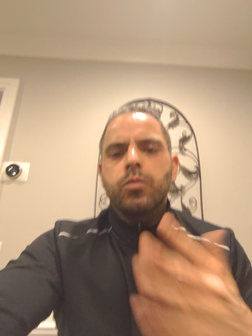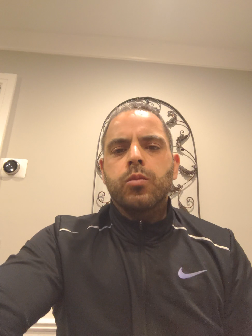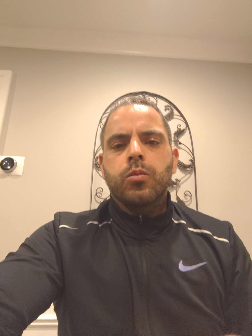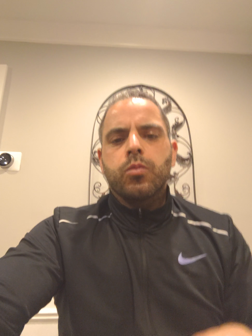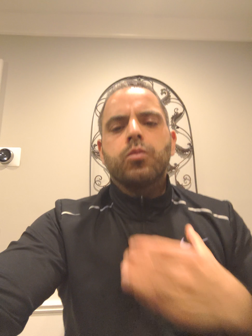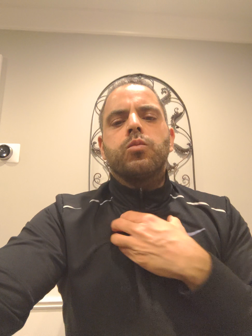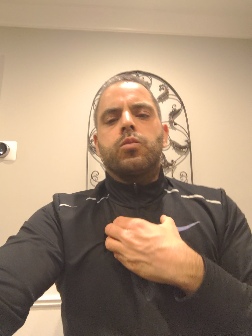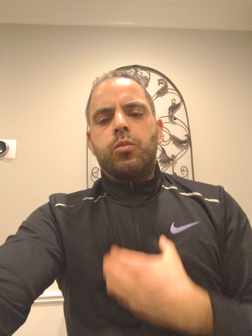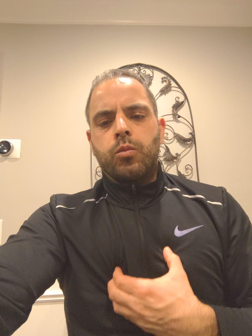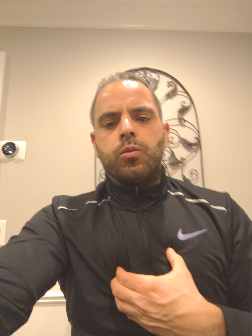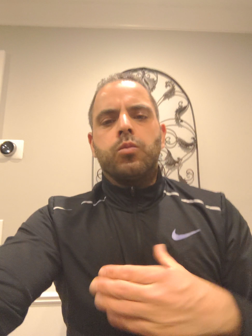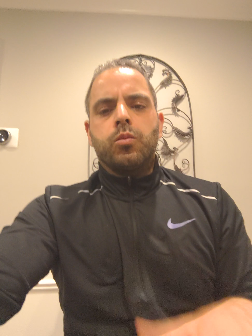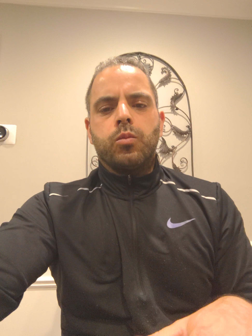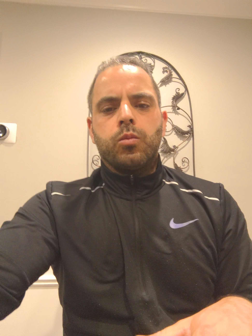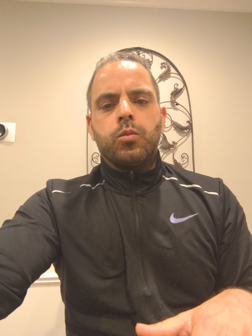hungry